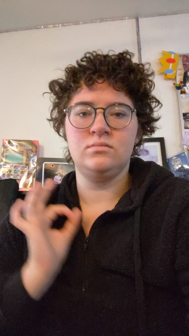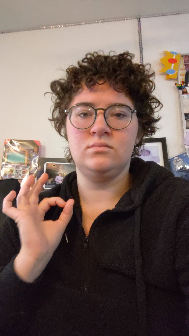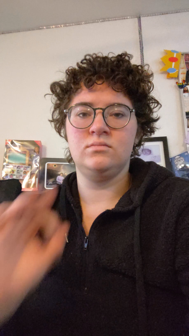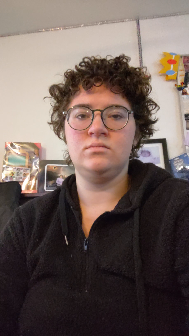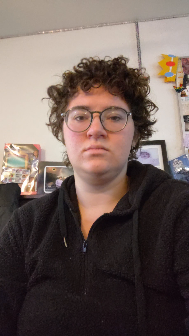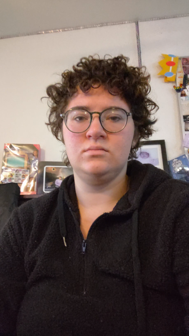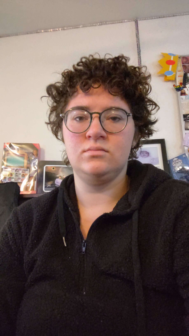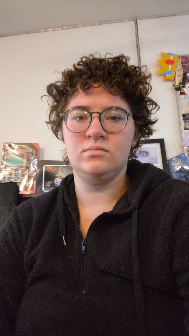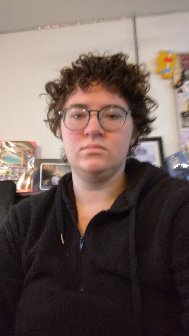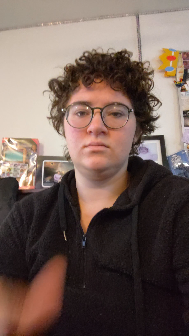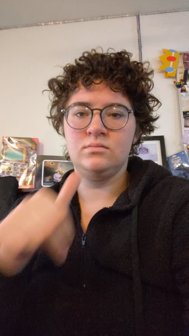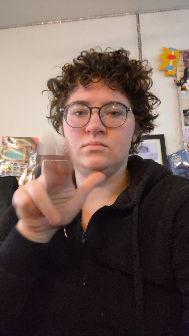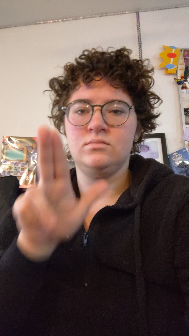lick